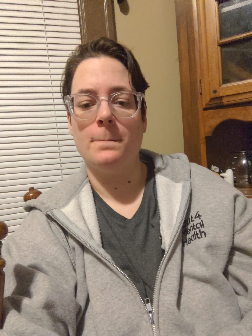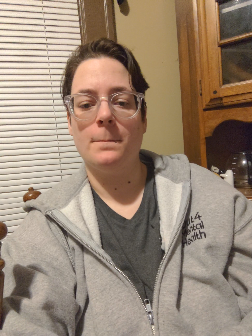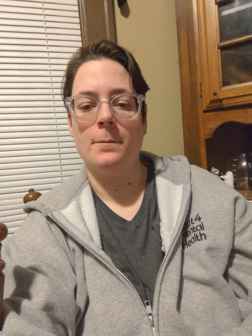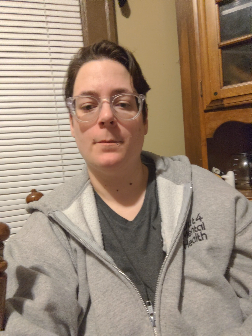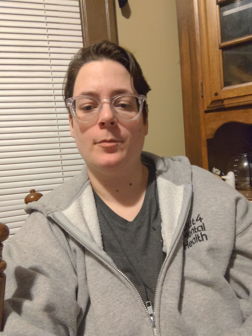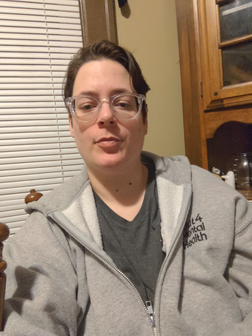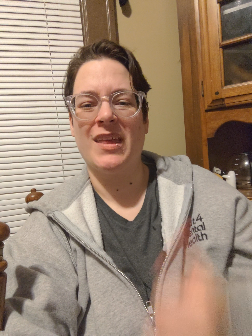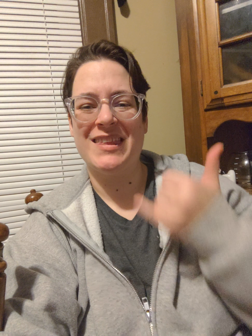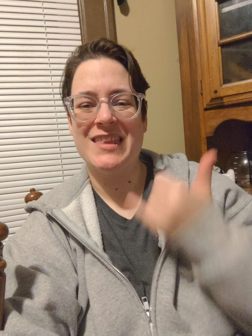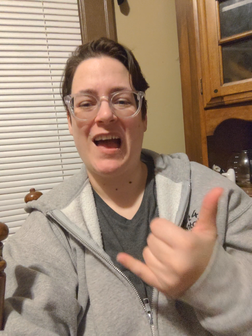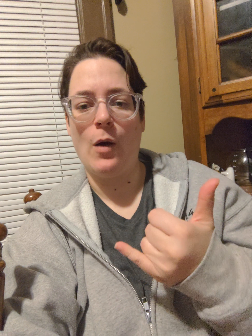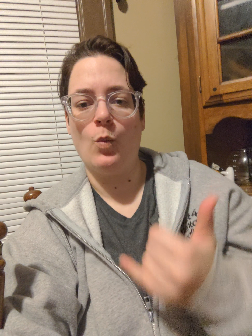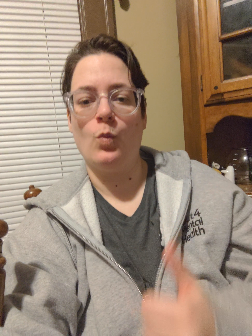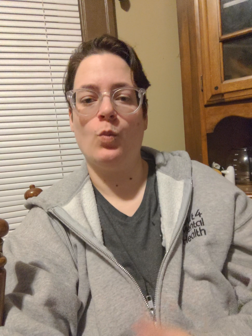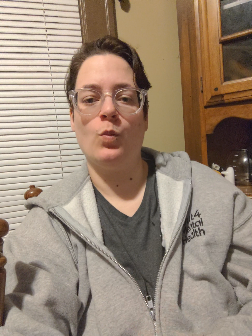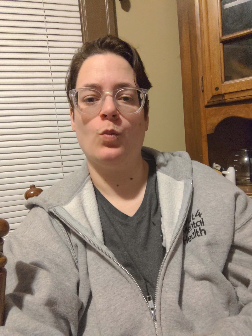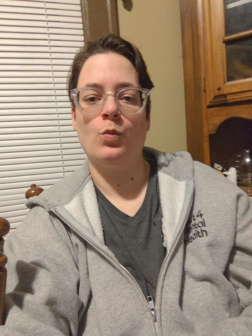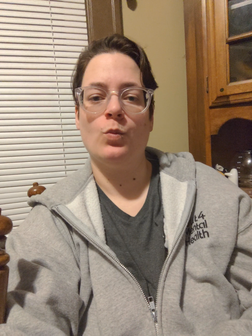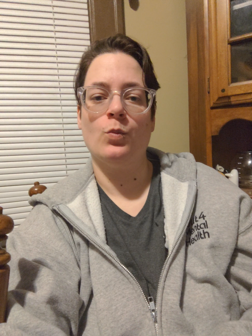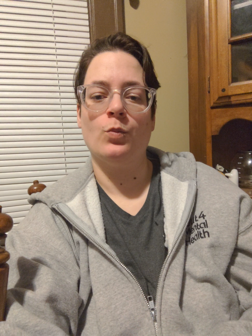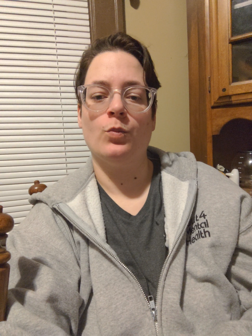now